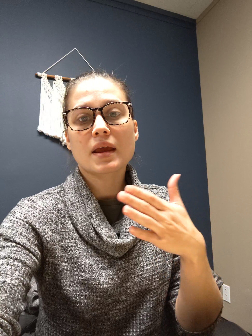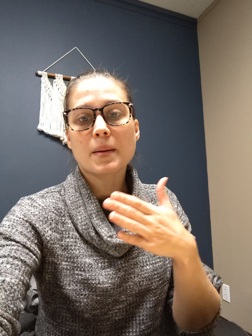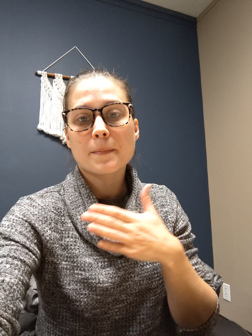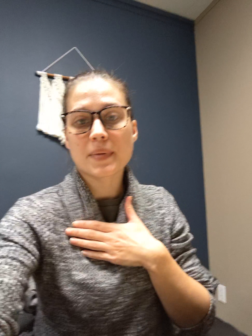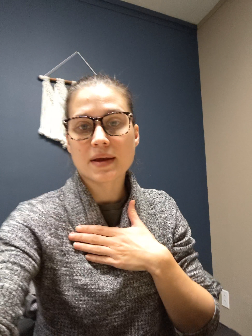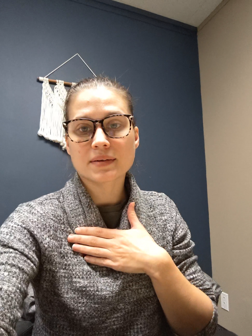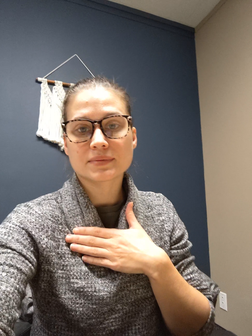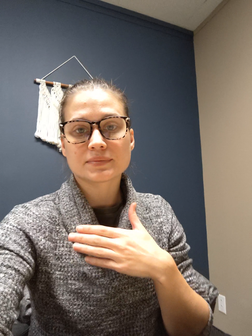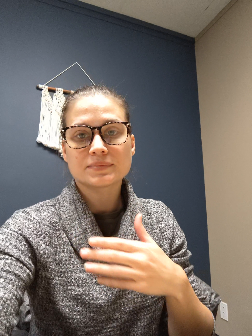my